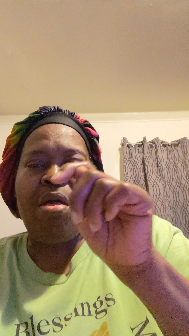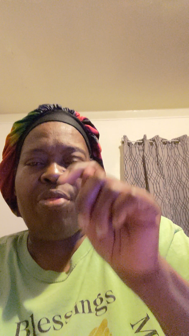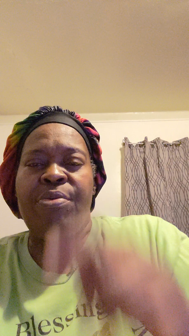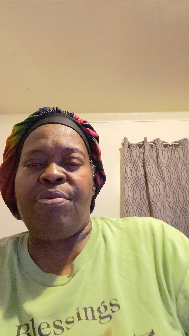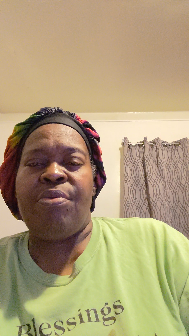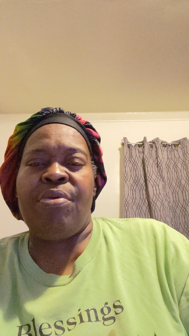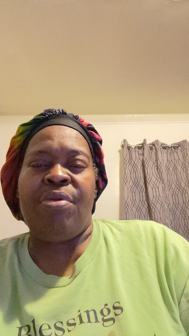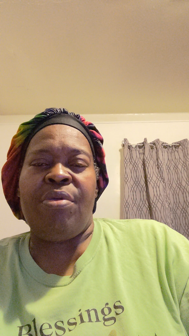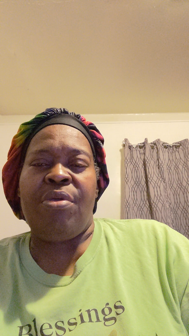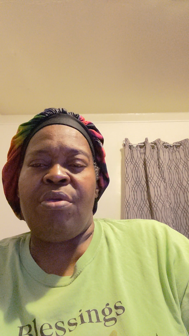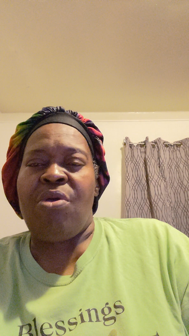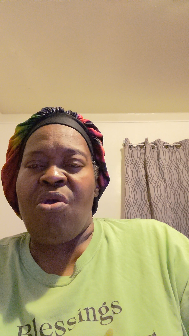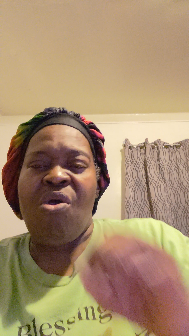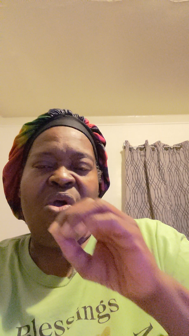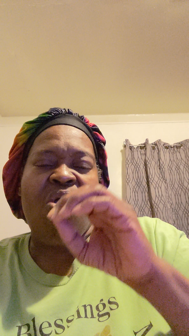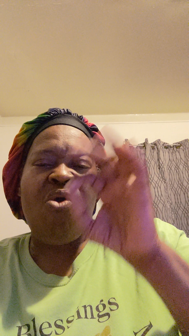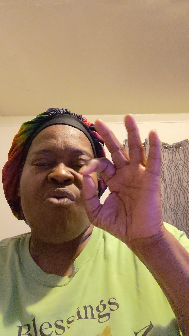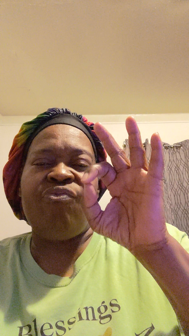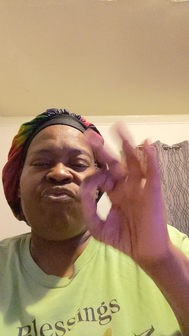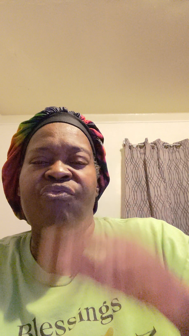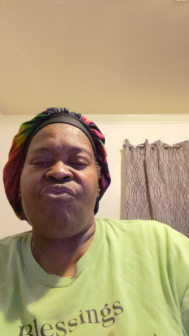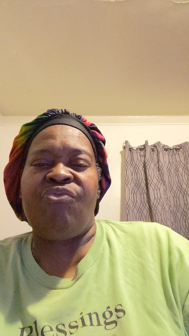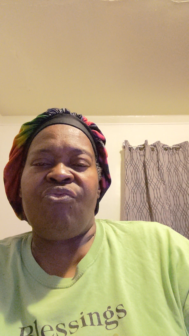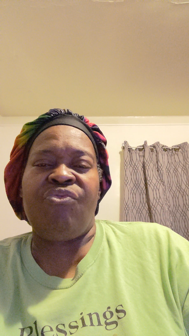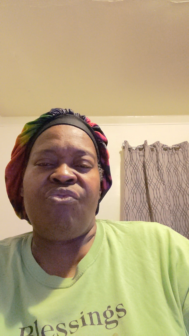off